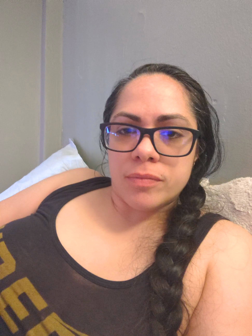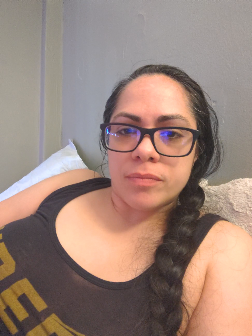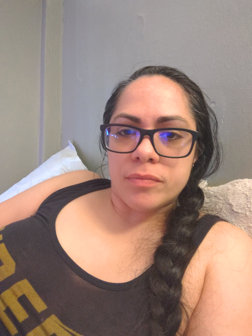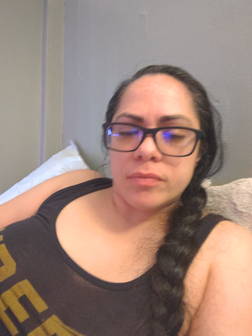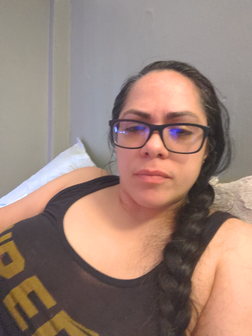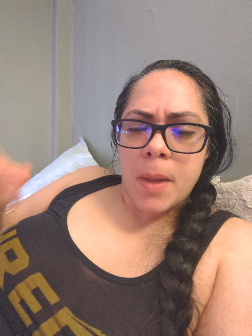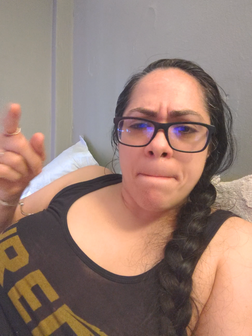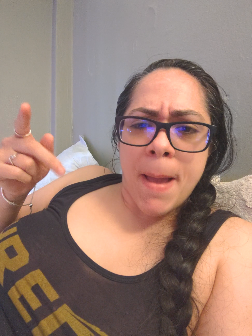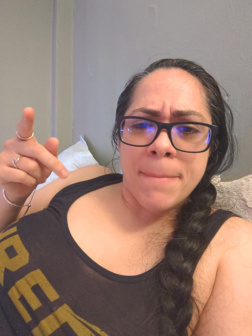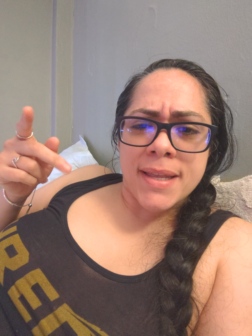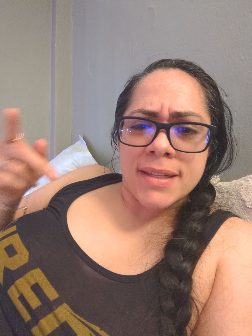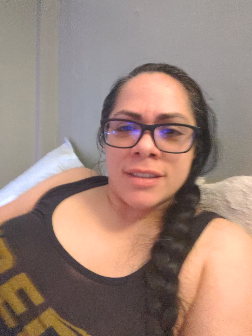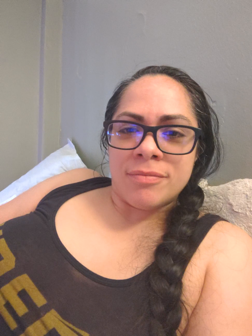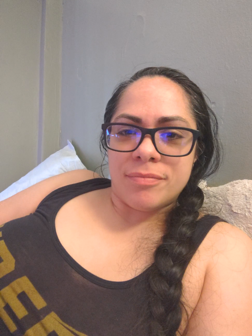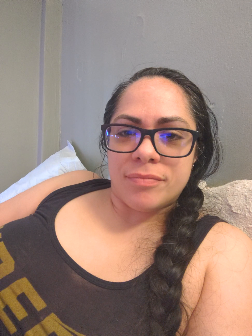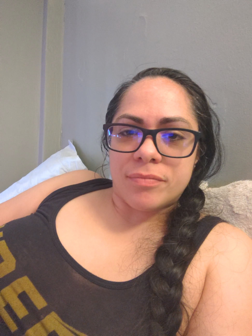puppy